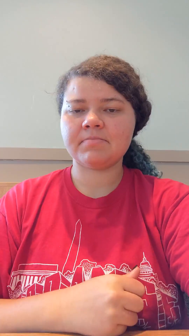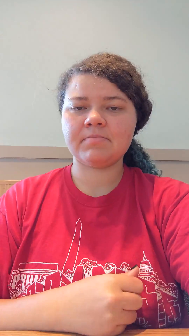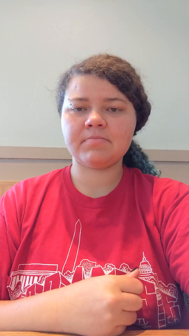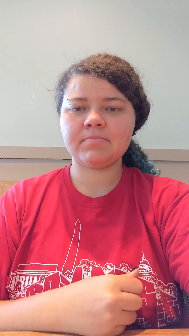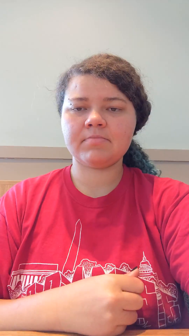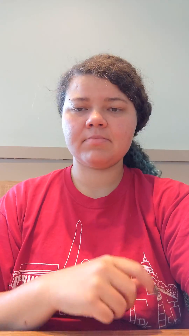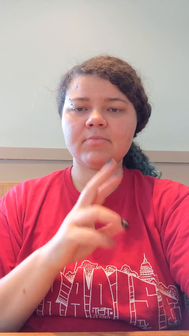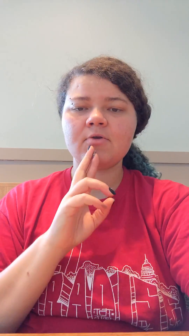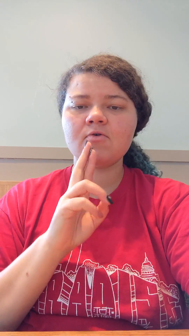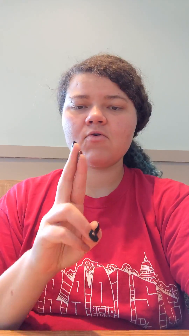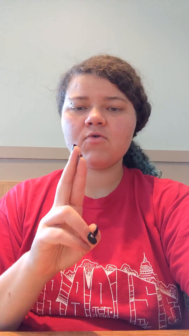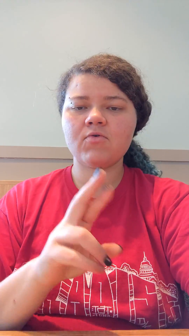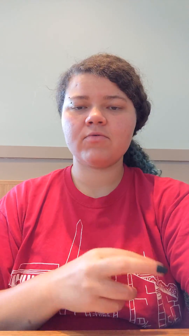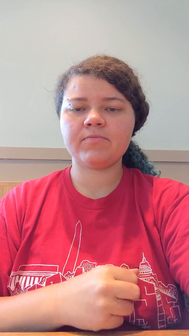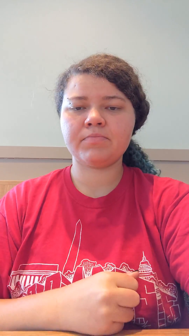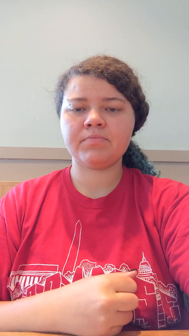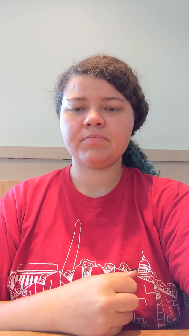are